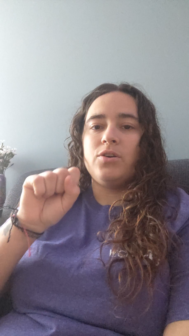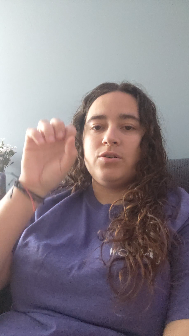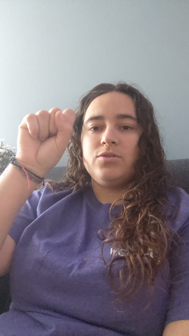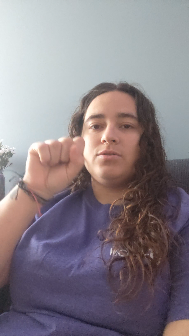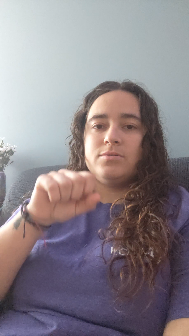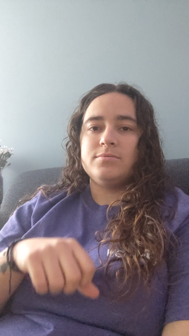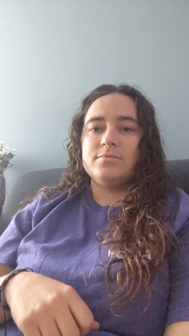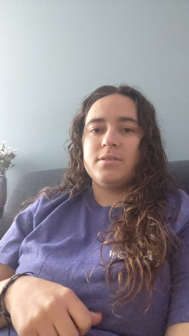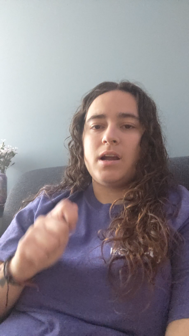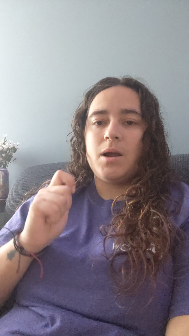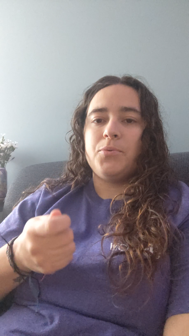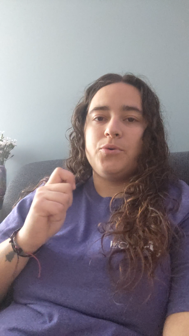hammer